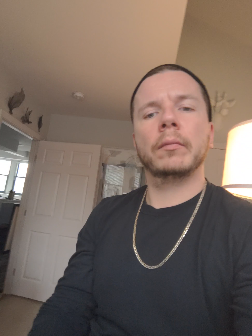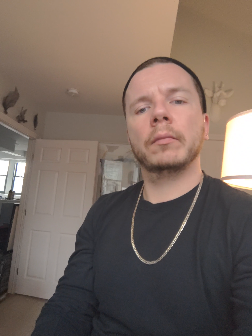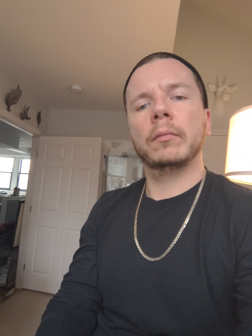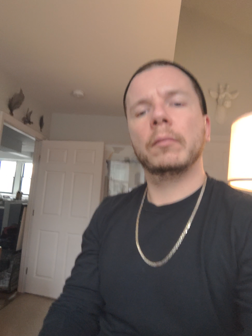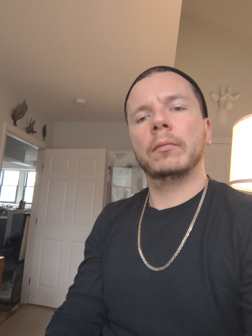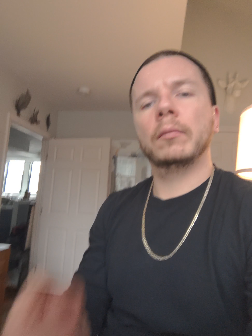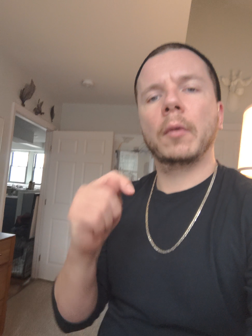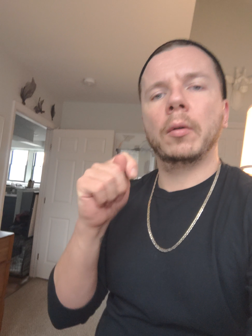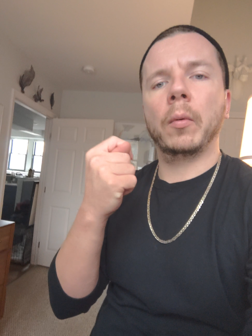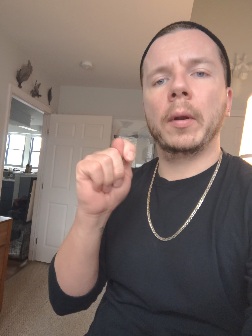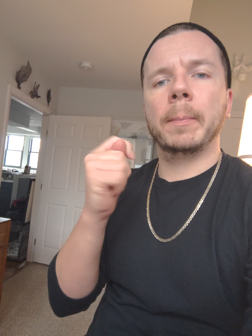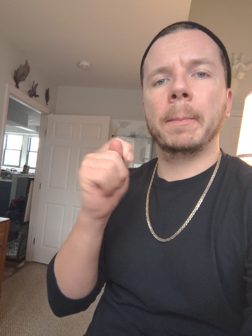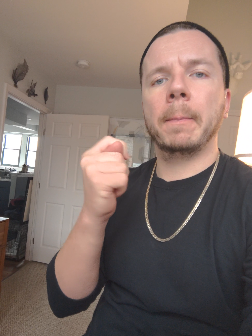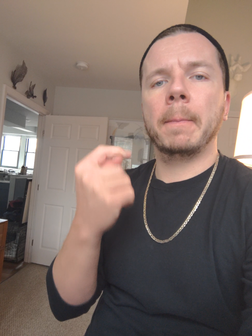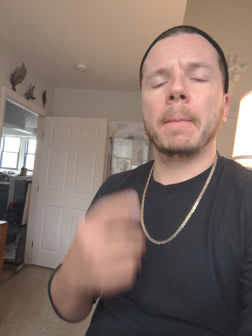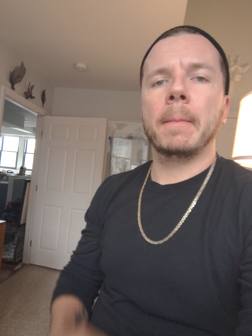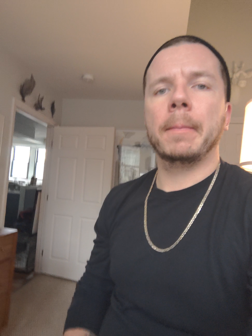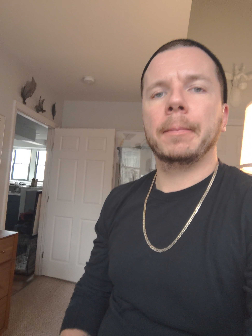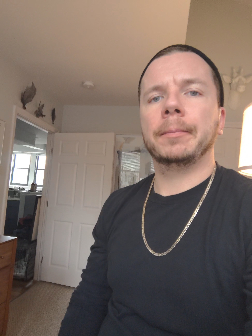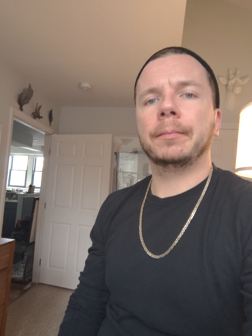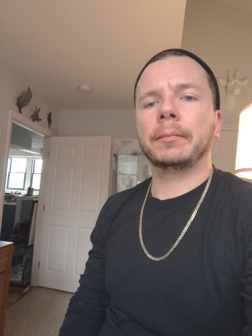toy